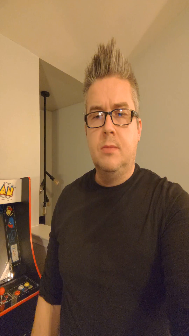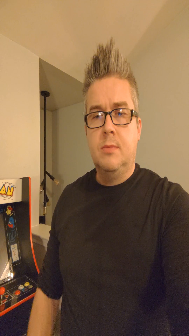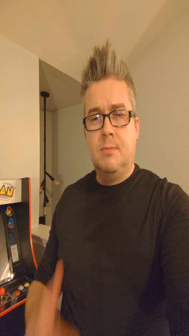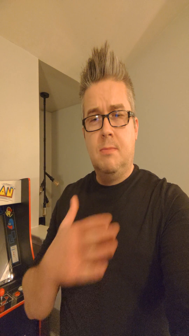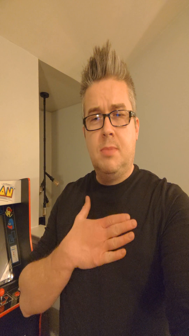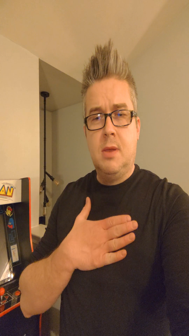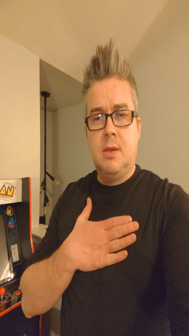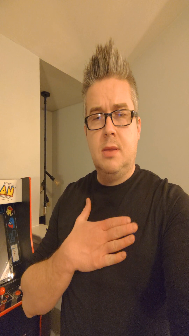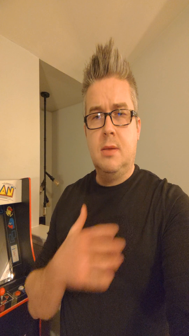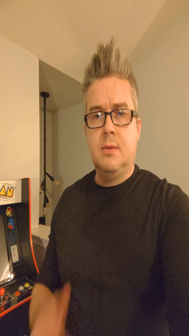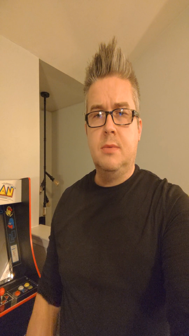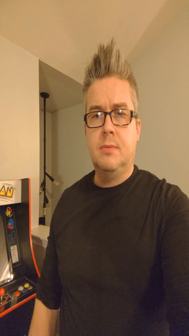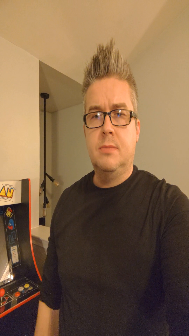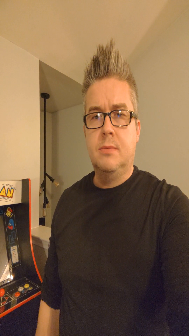my